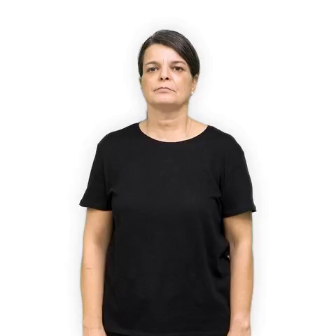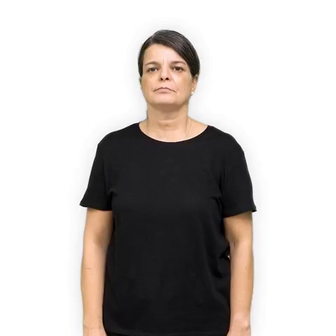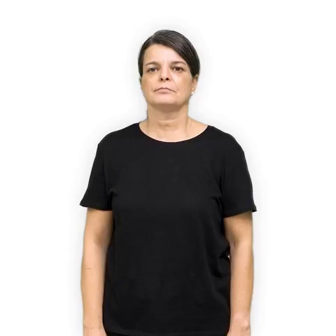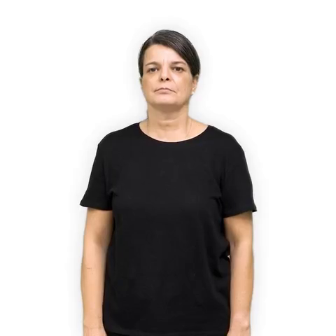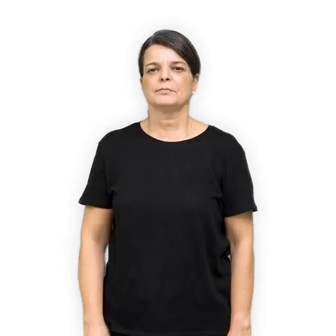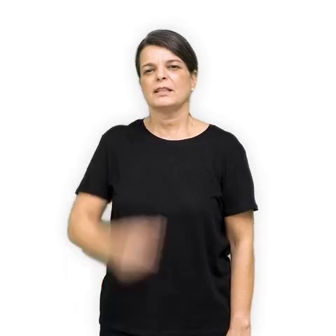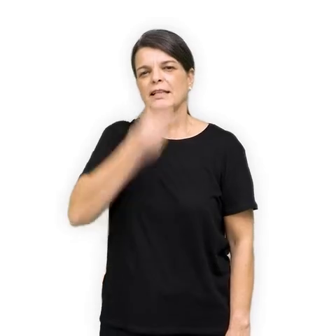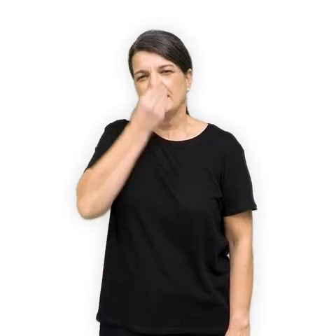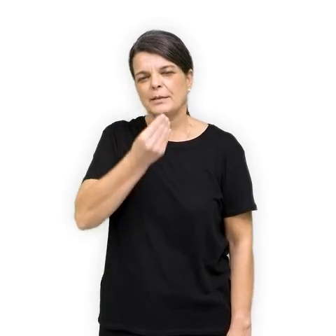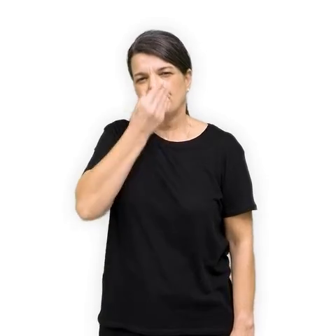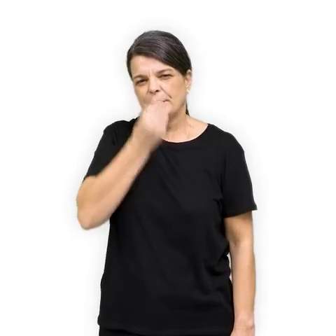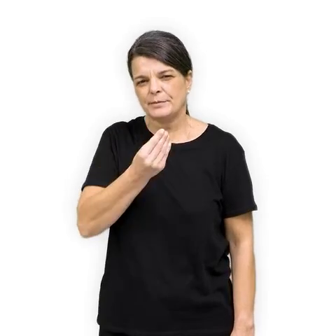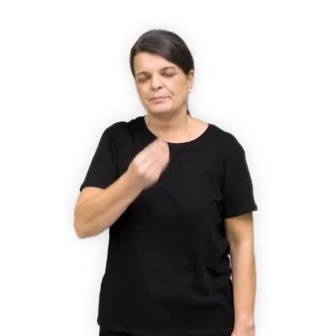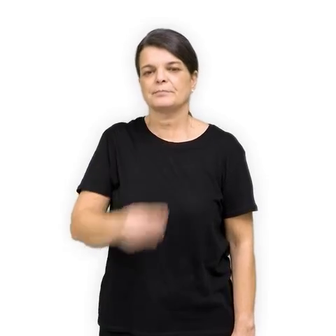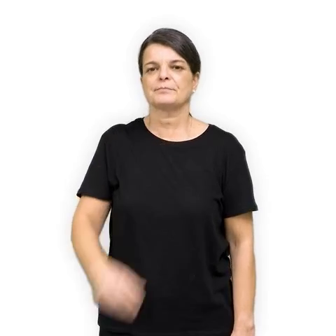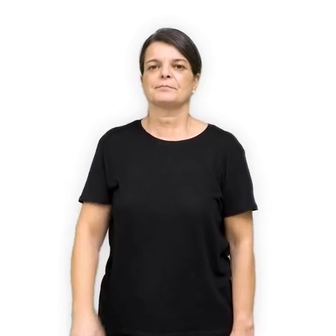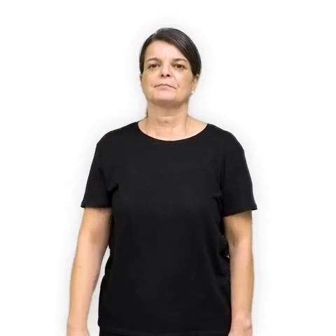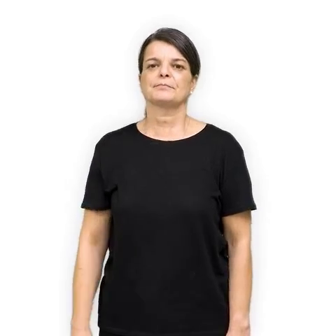gripe